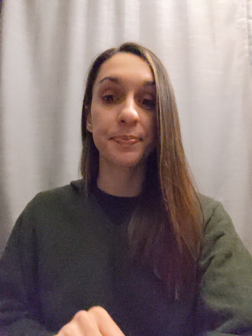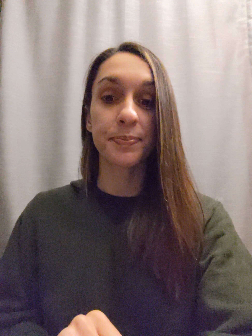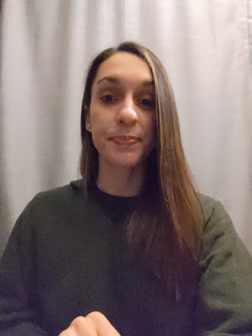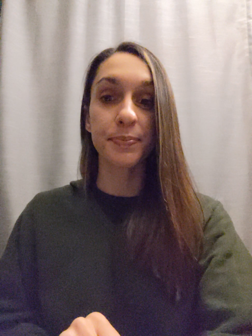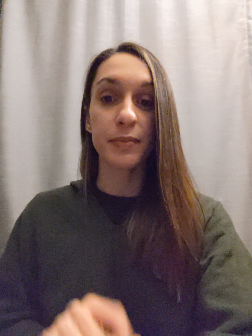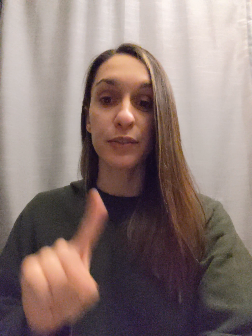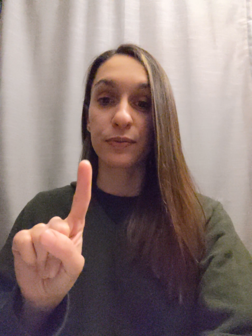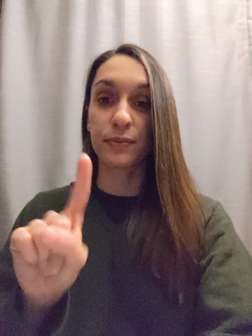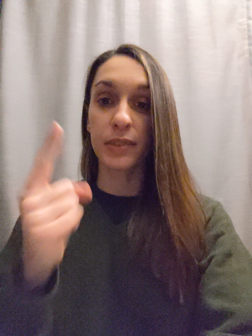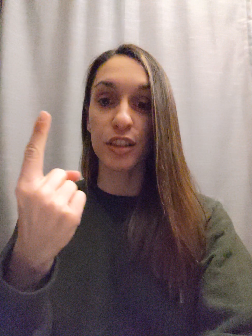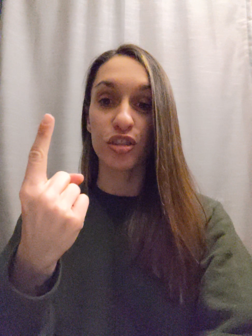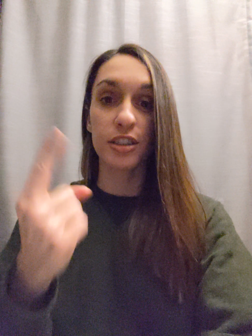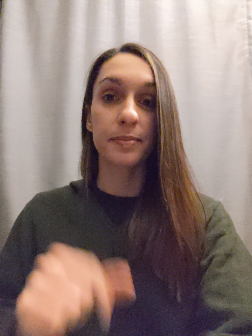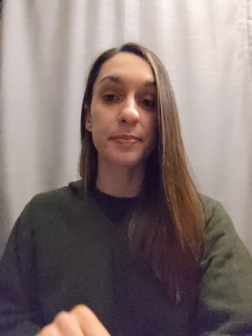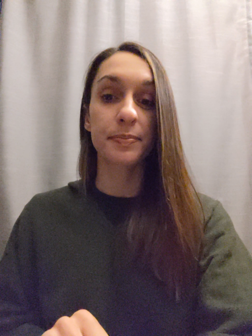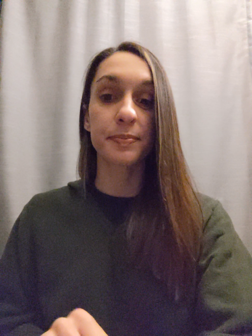first